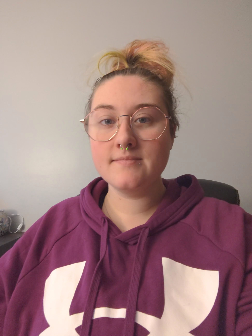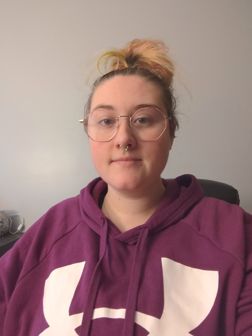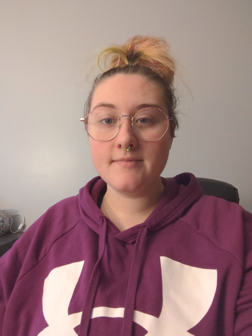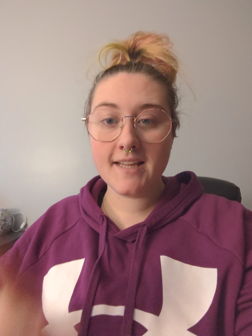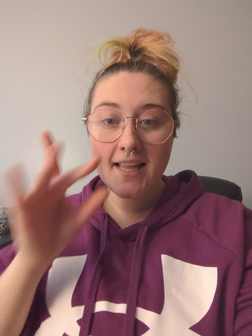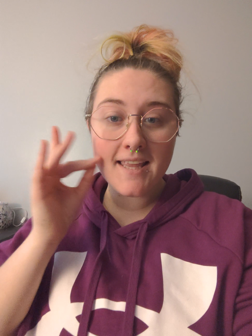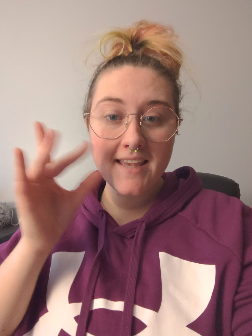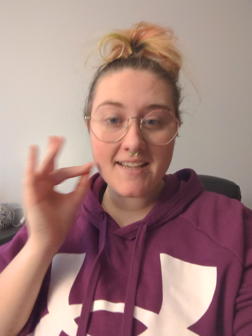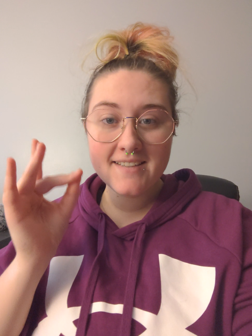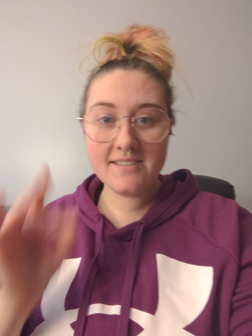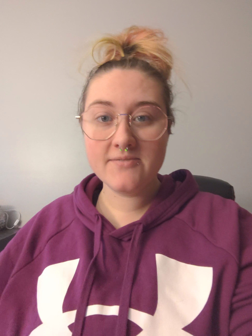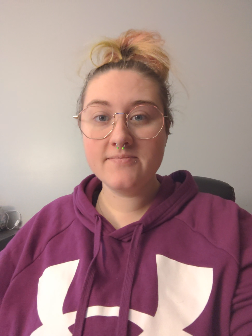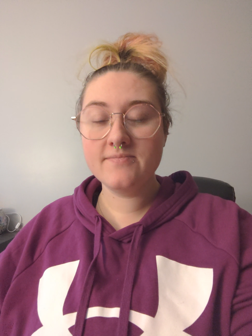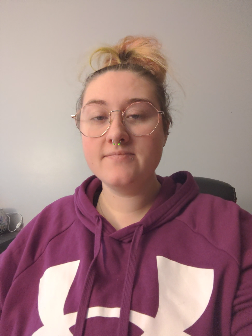kitty